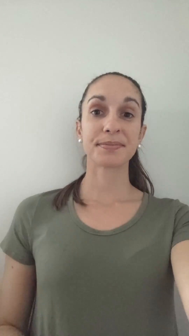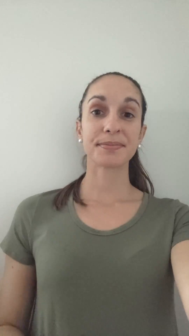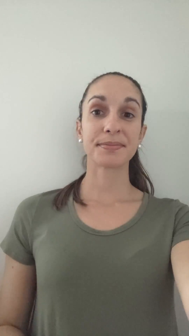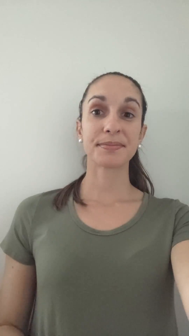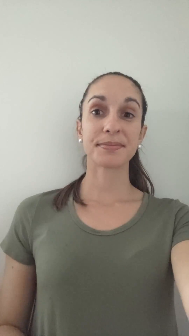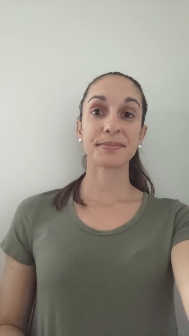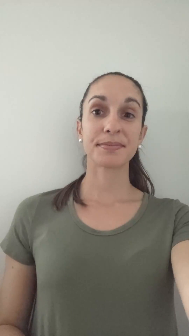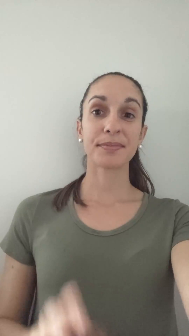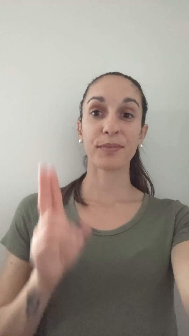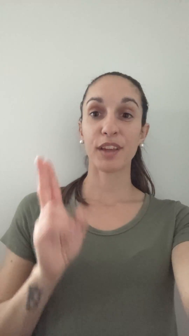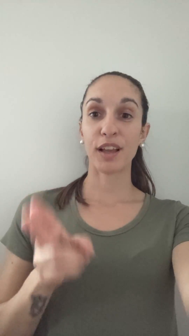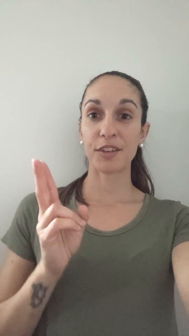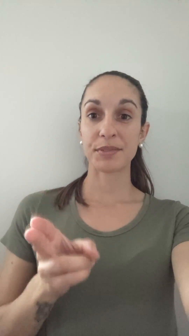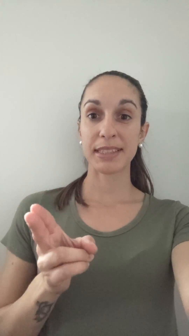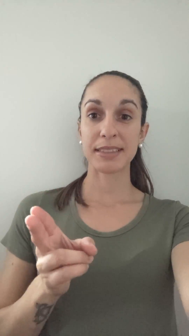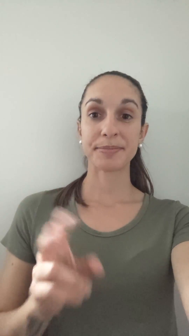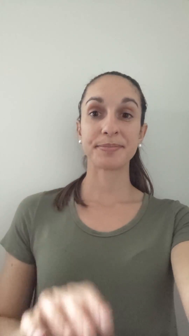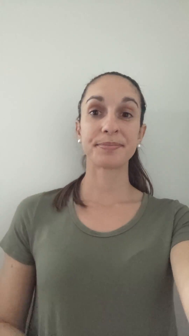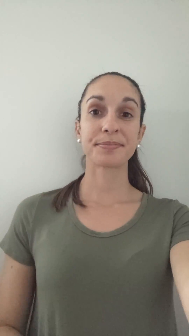hurry